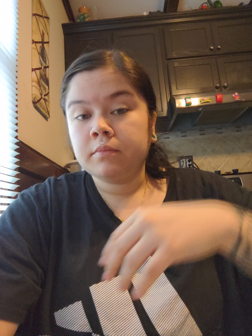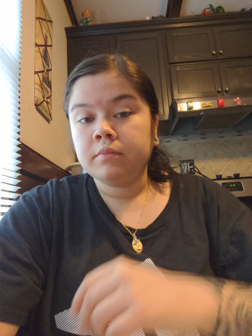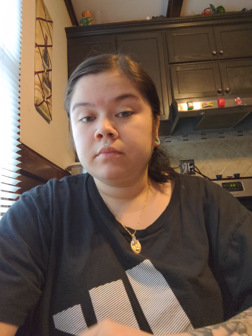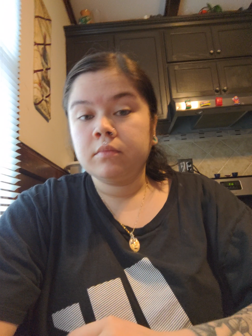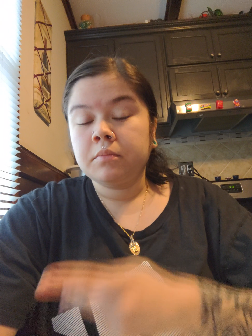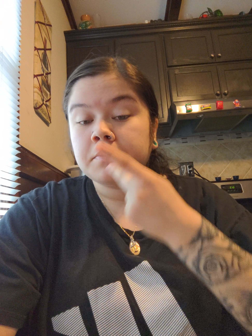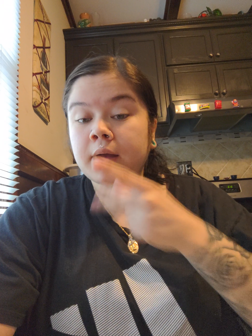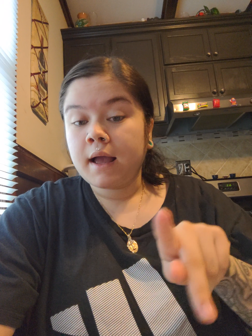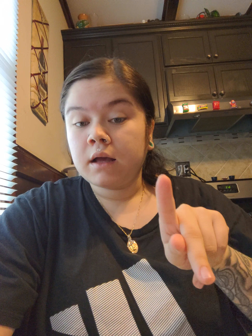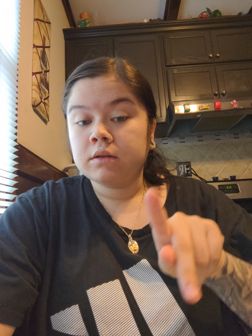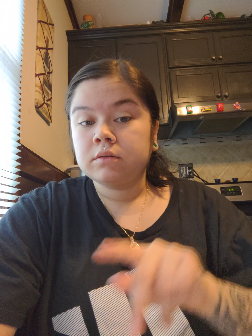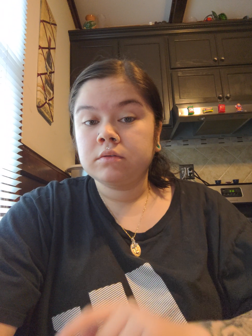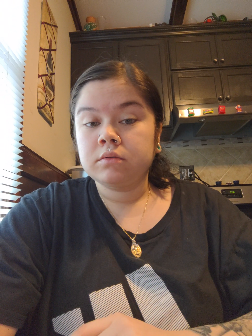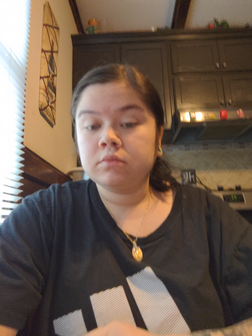pen